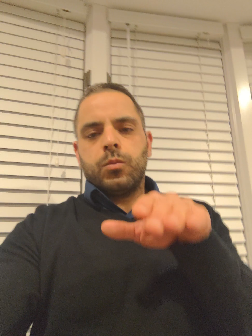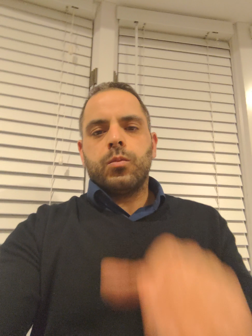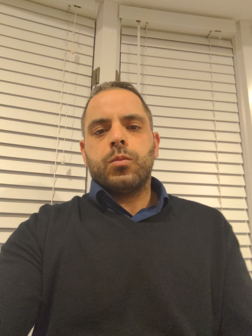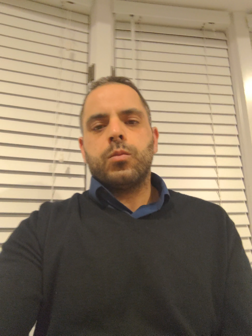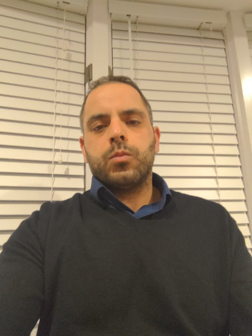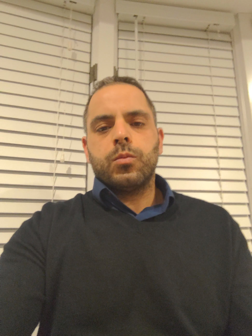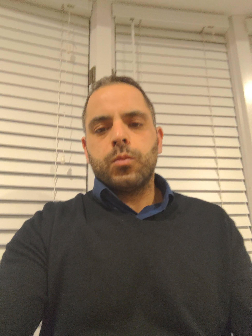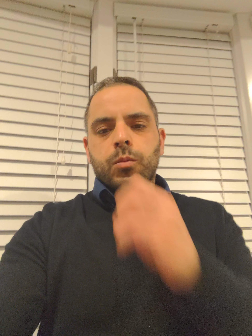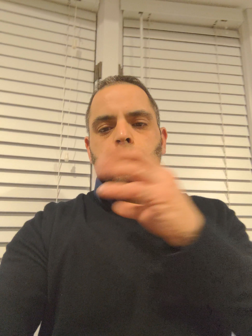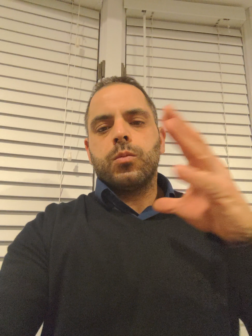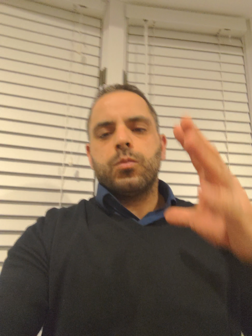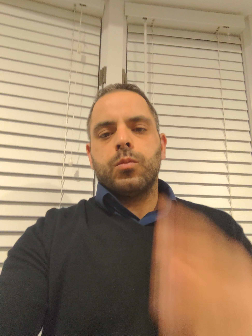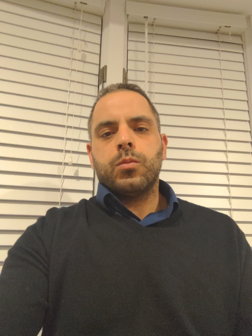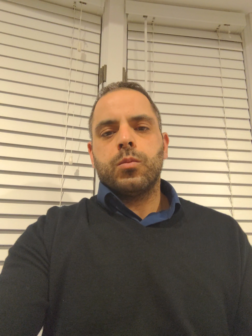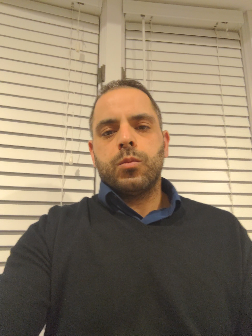balloon